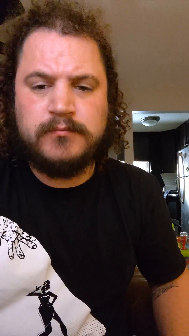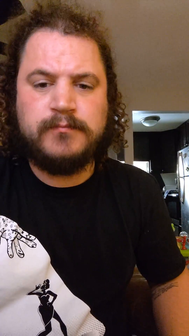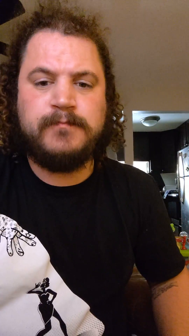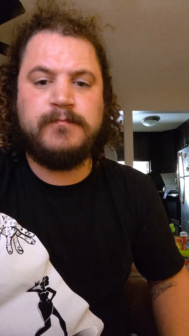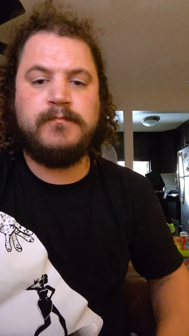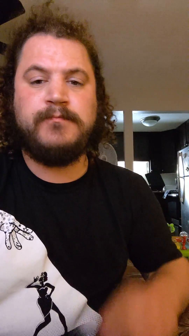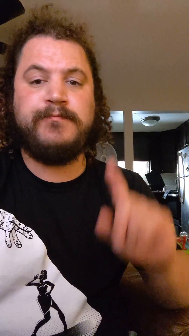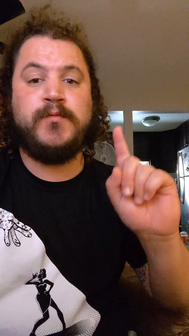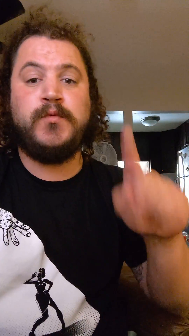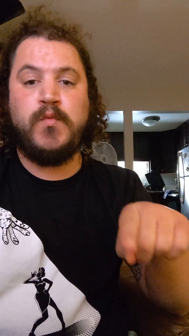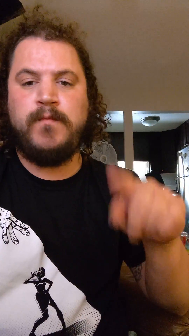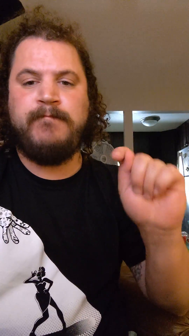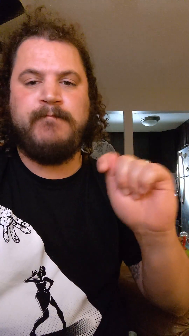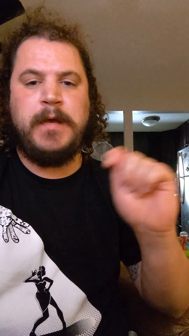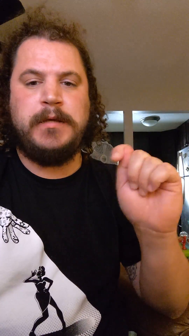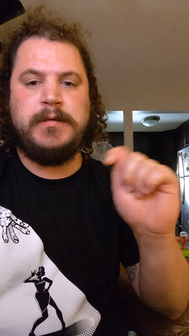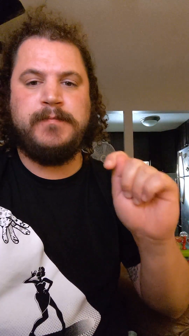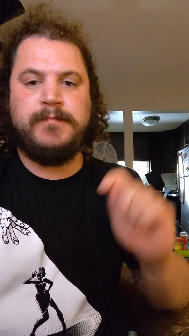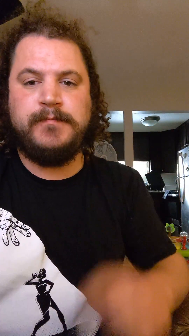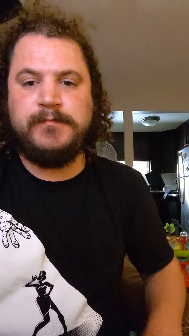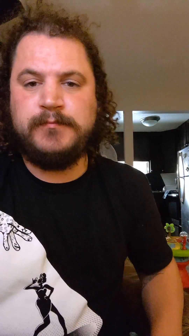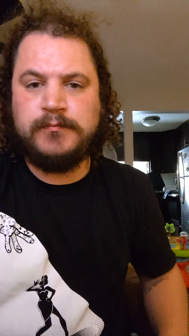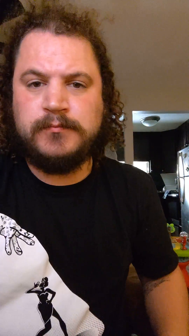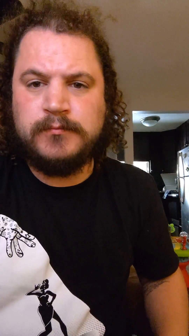go potty